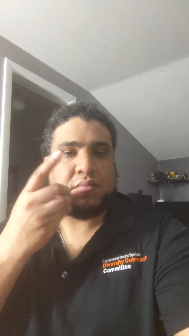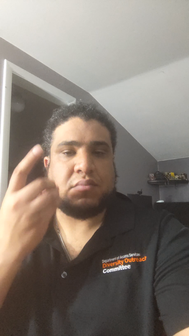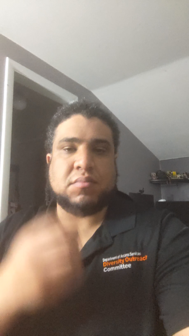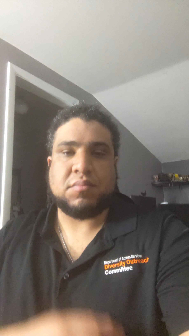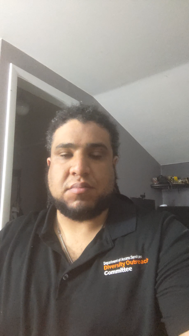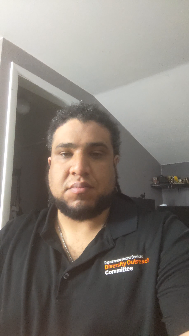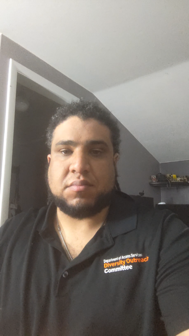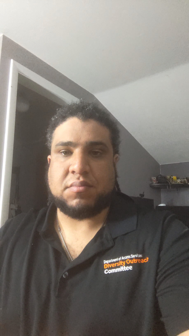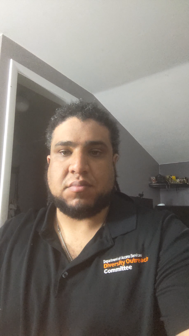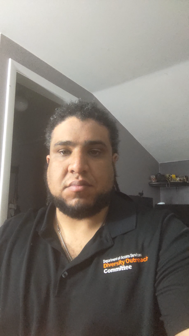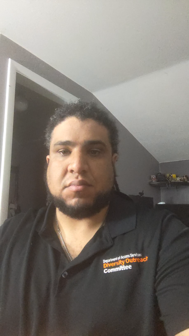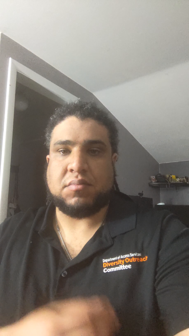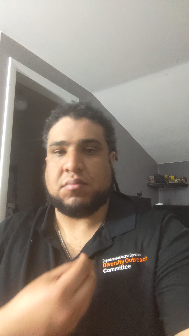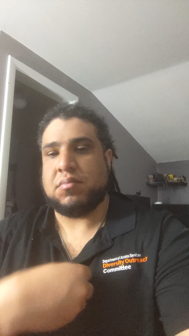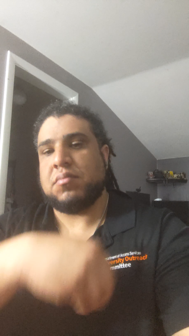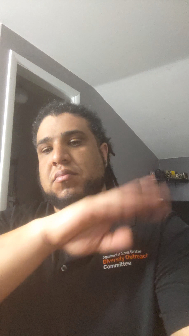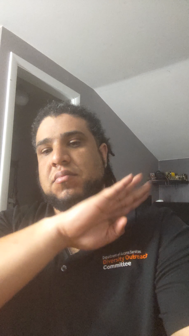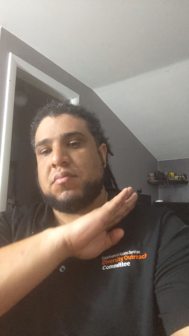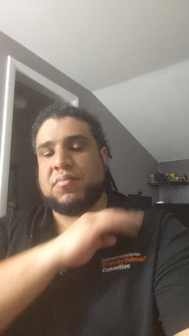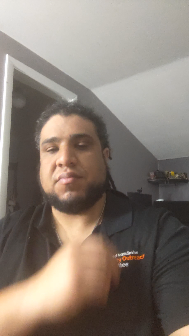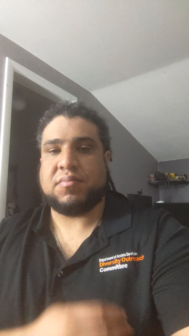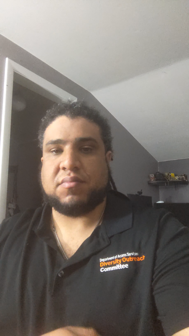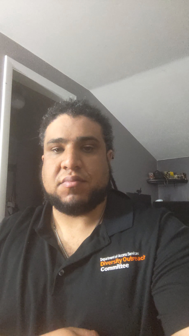scarf